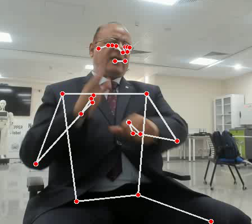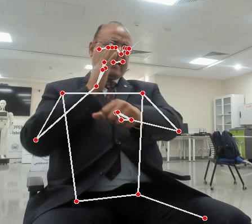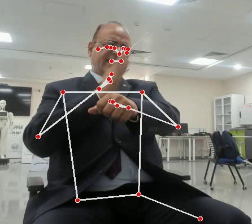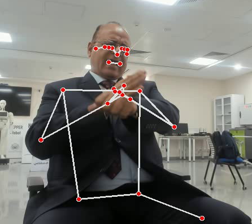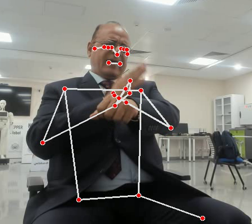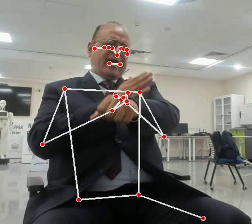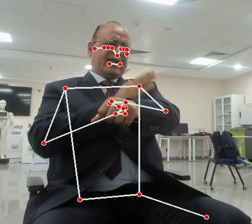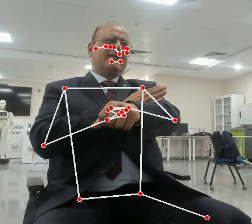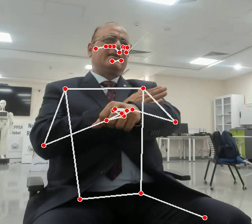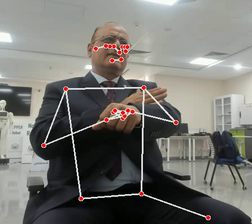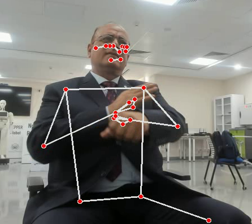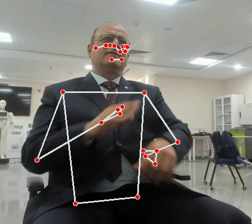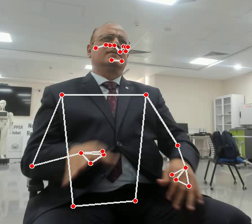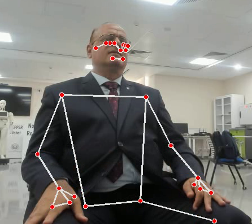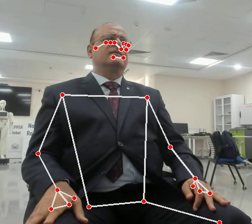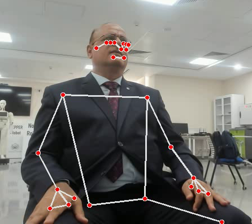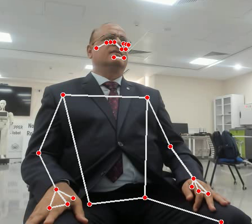t3ban